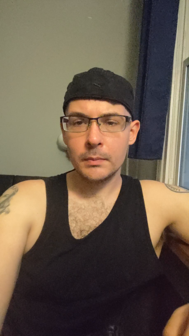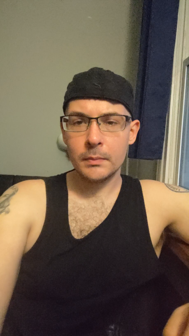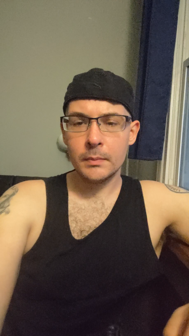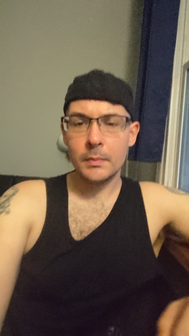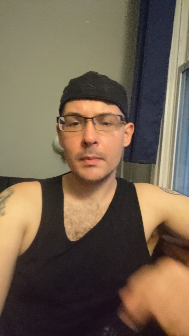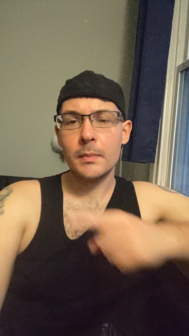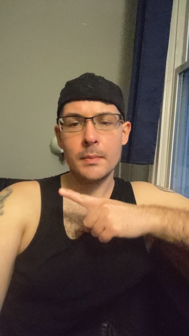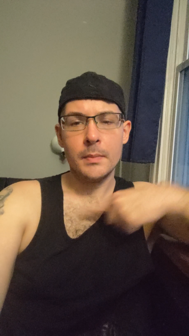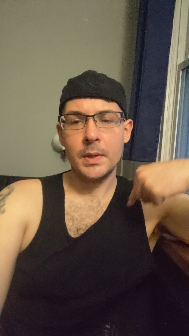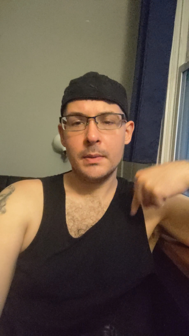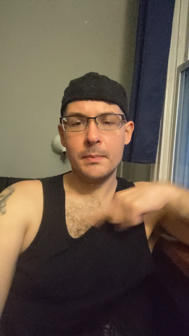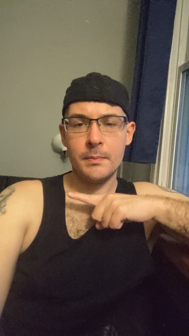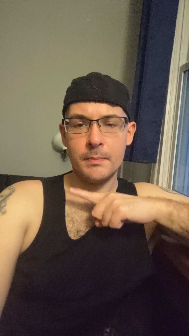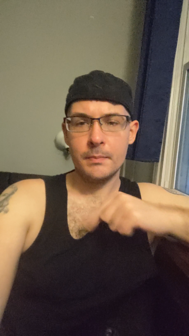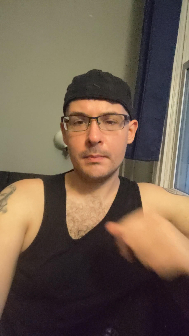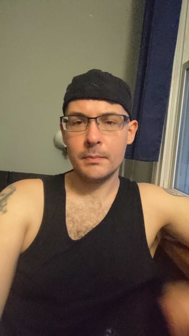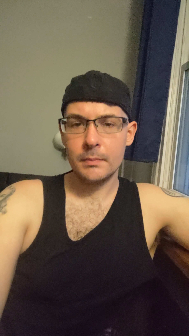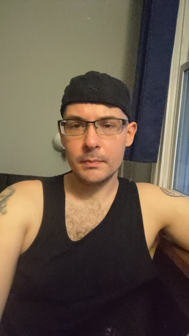bib